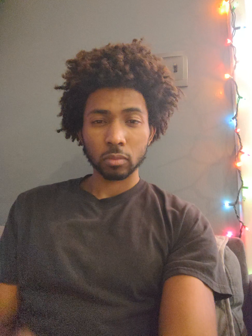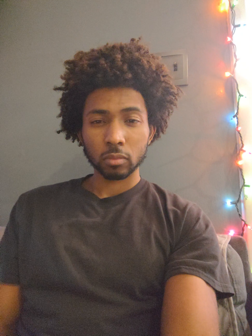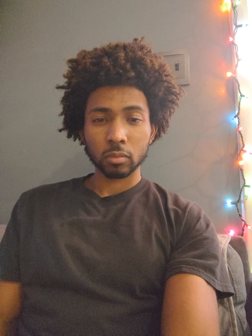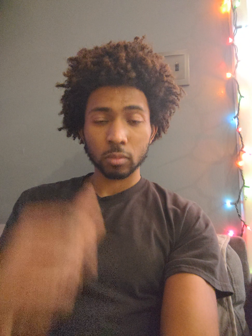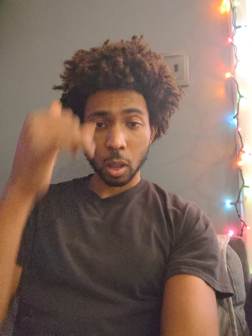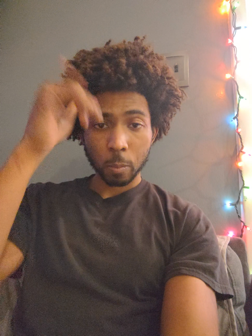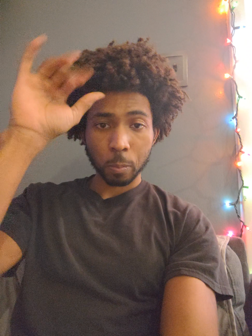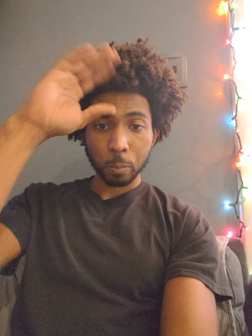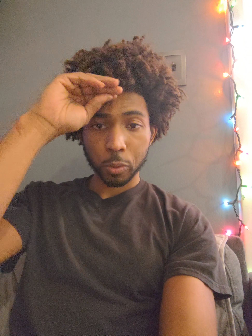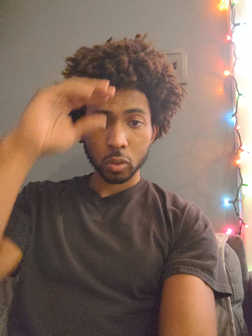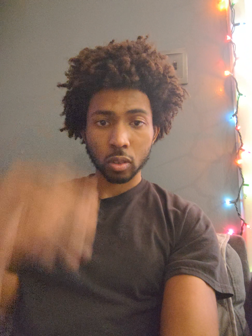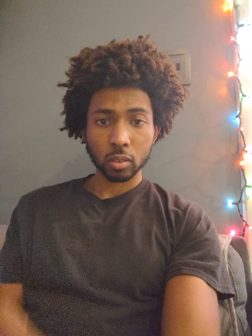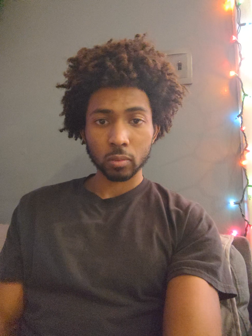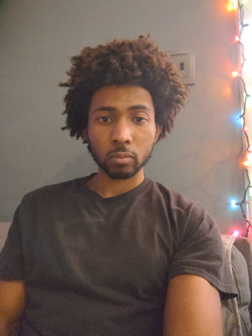cowboy